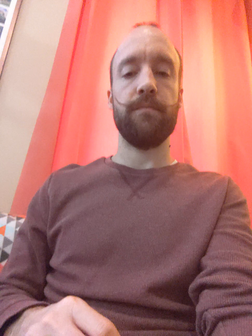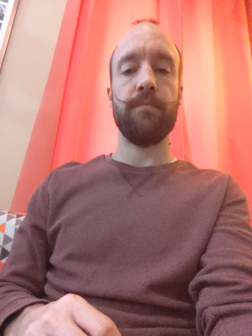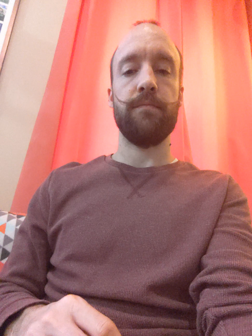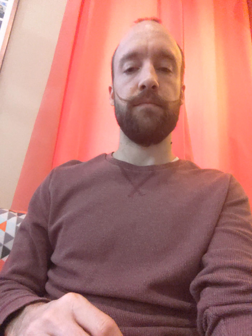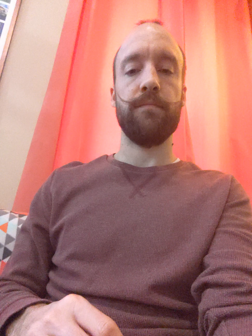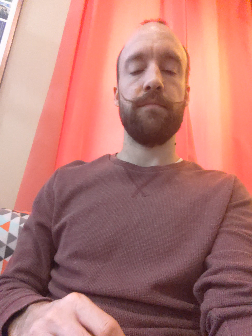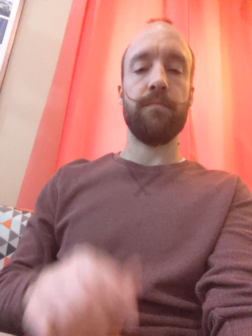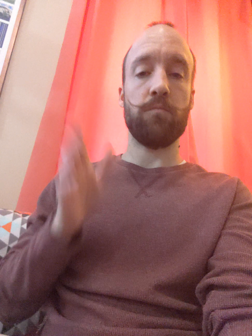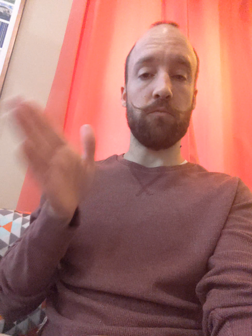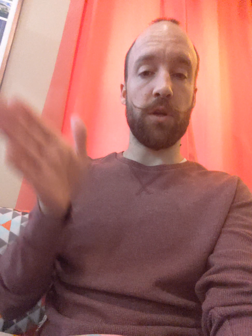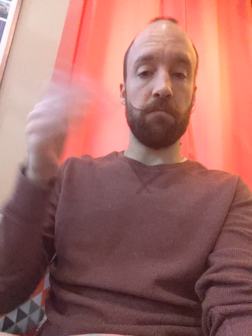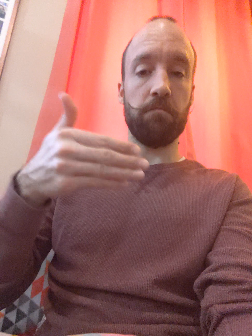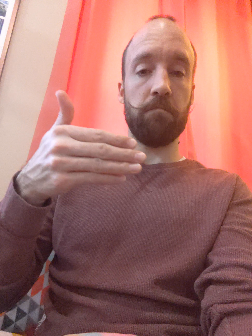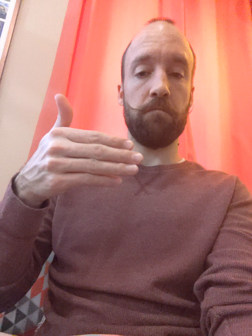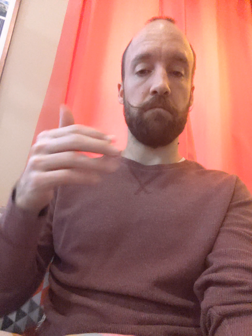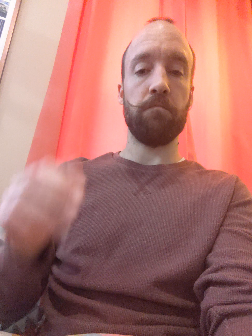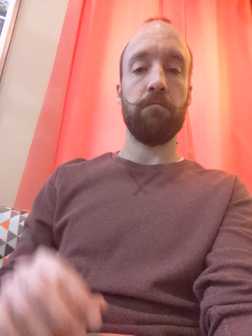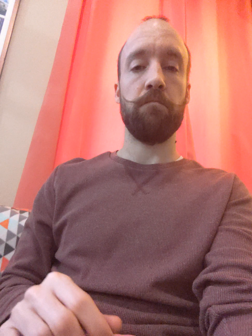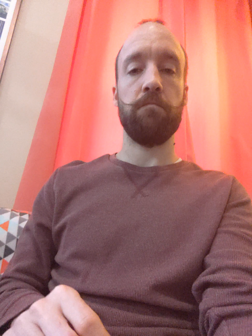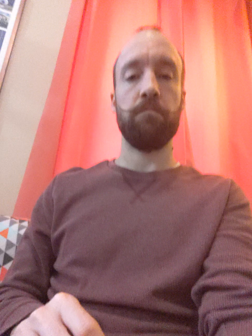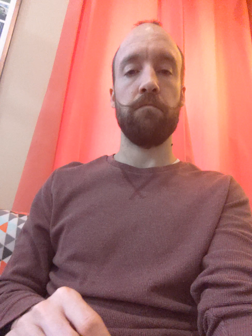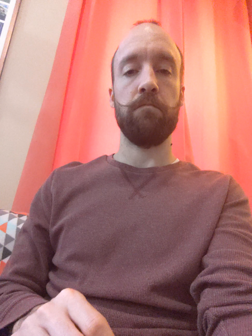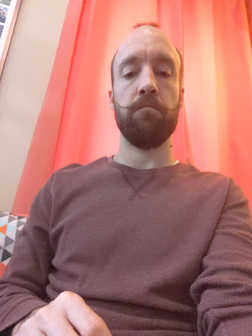room